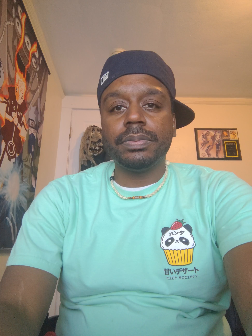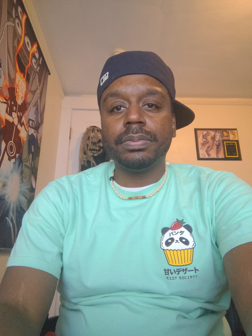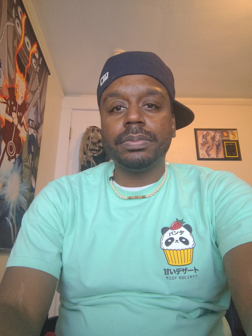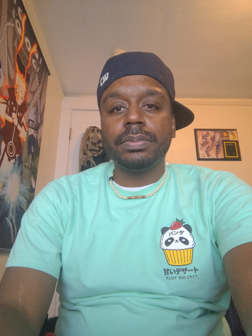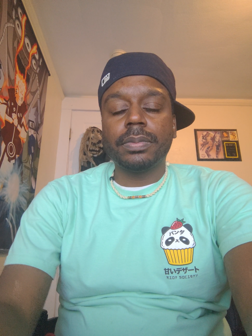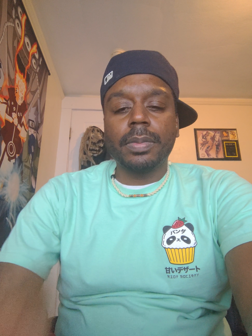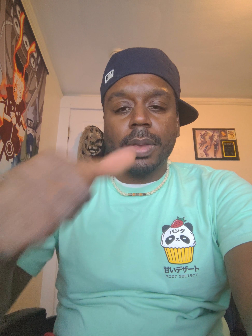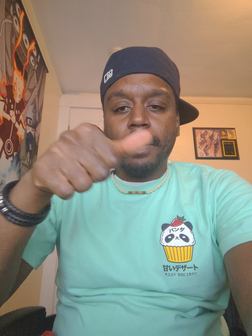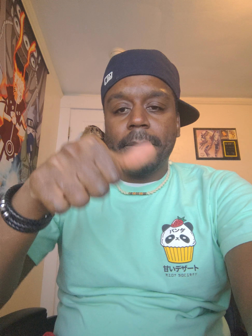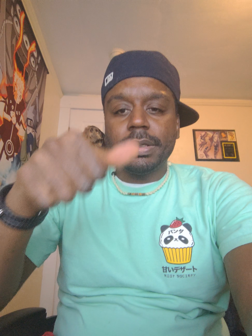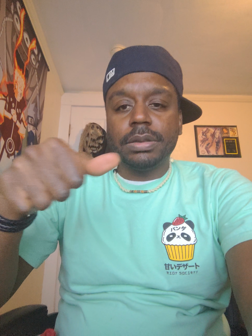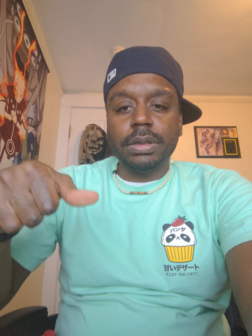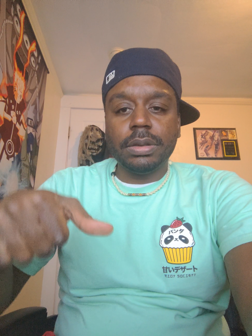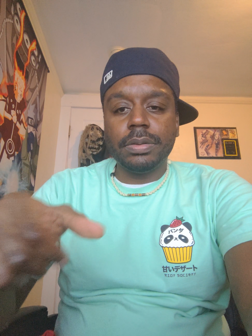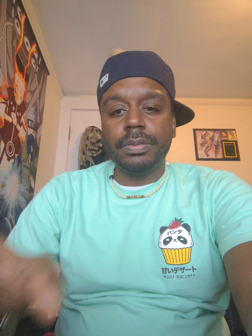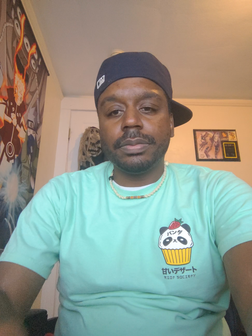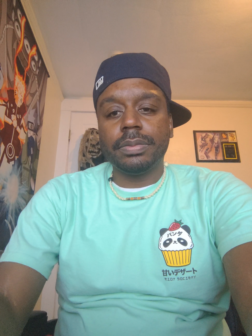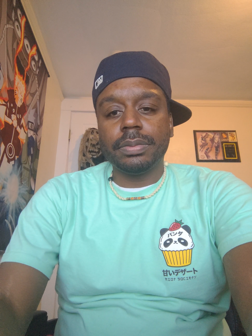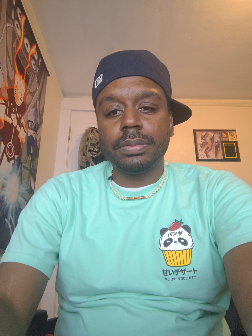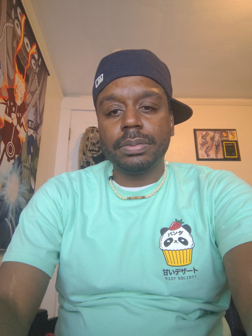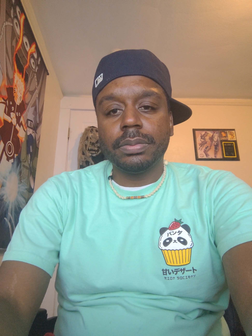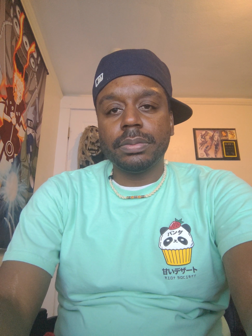puzzle